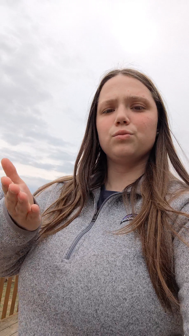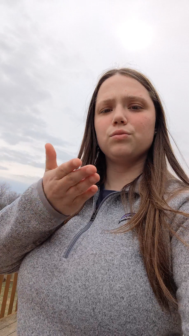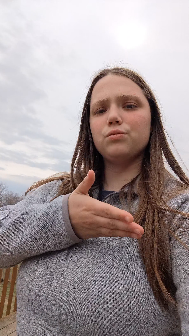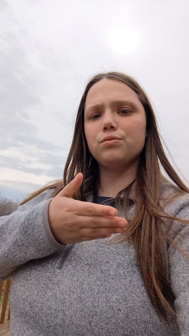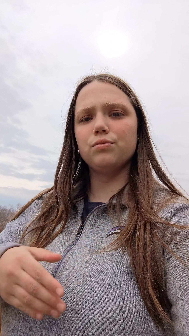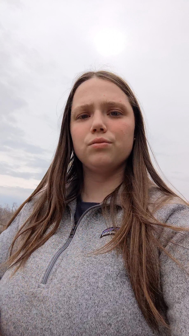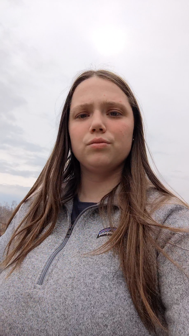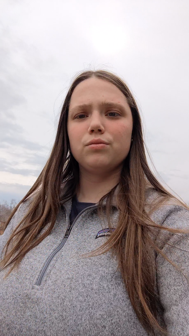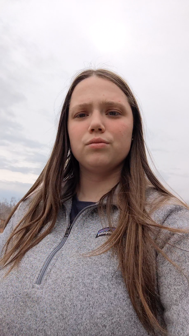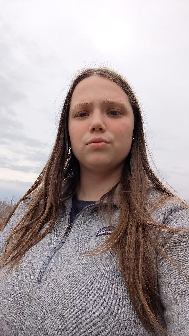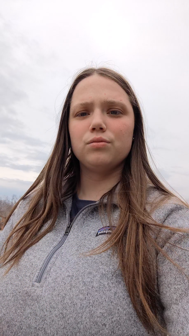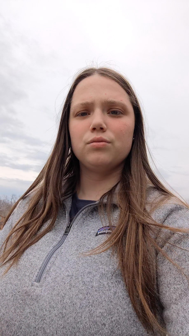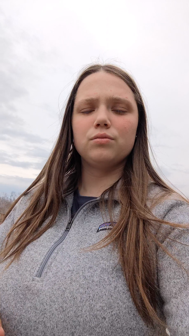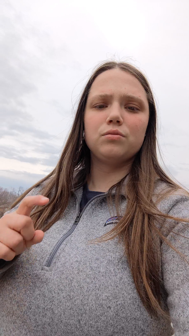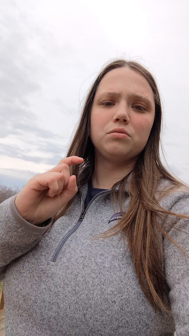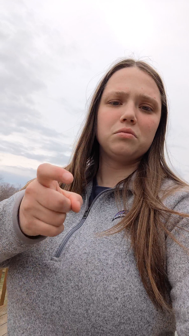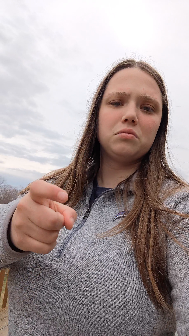present